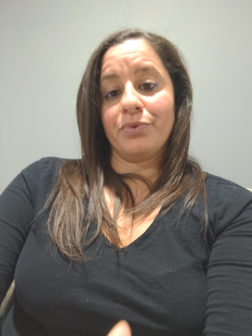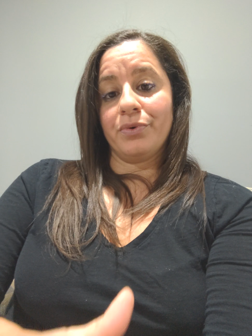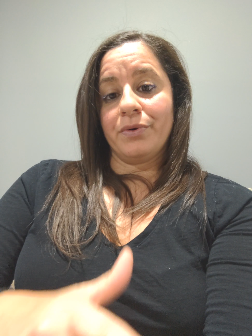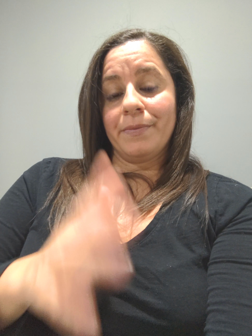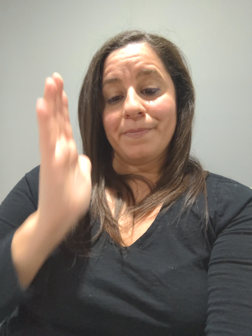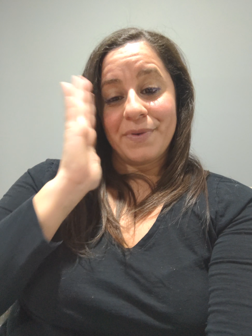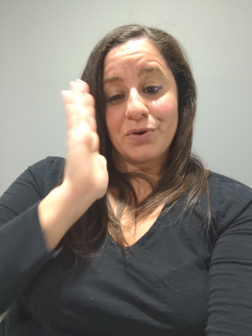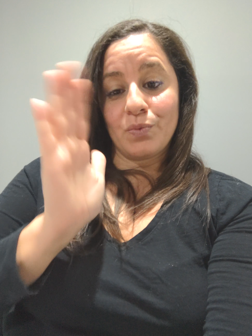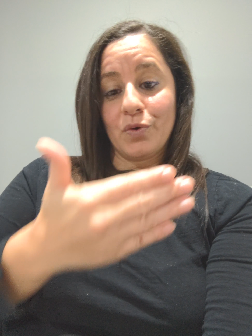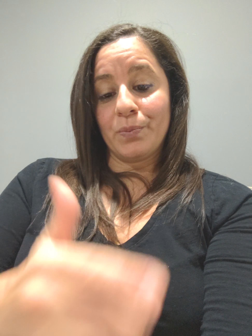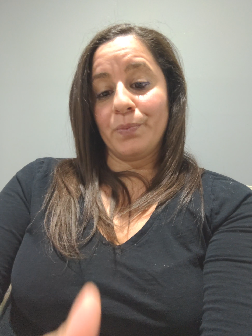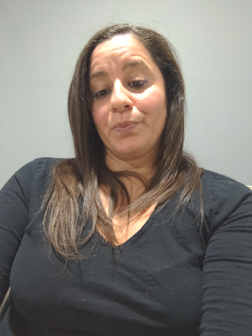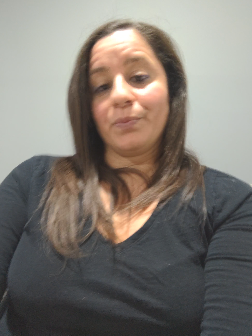bedroom